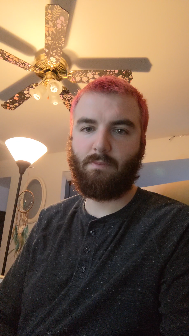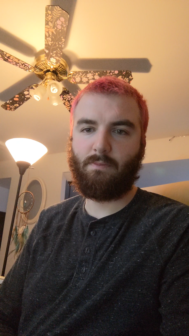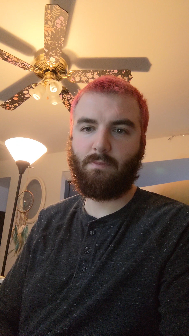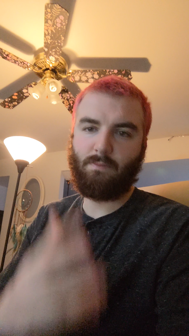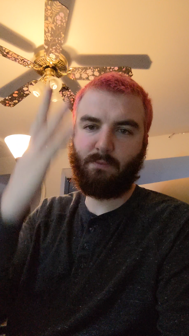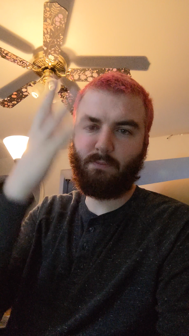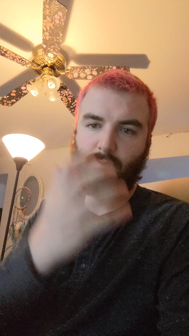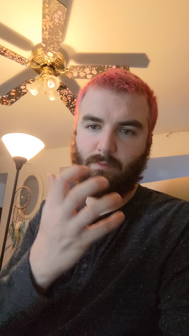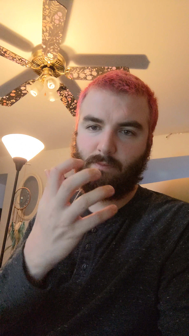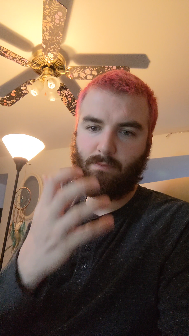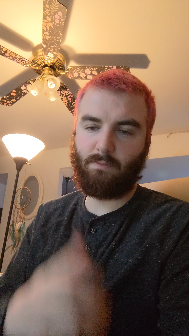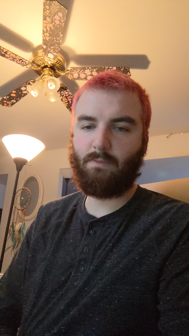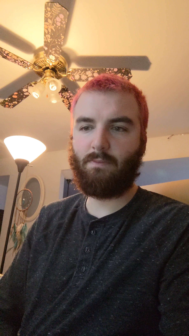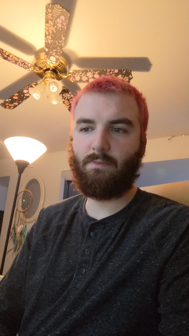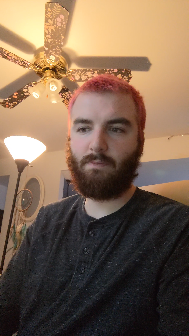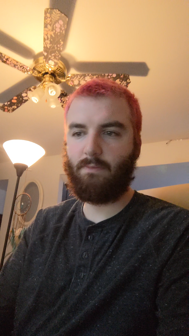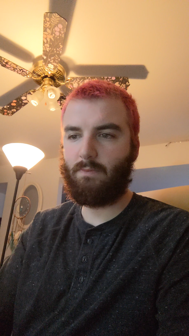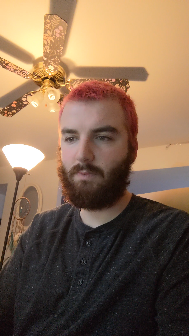dark